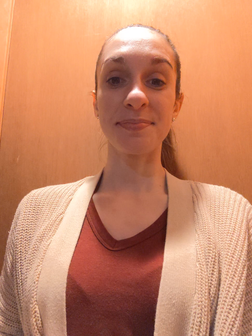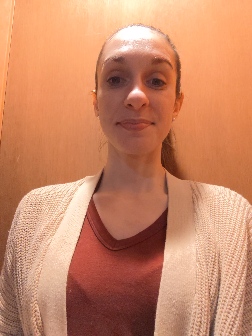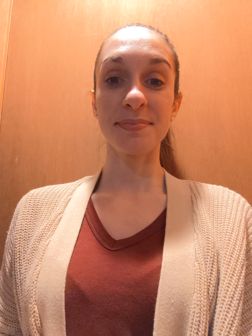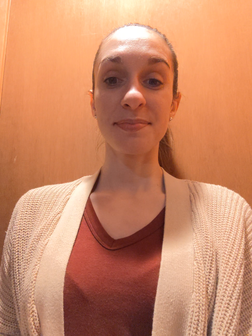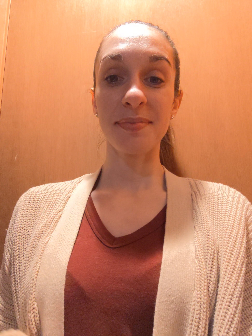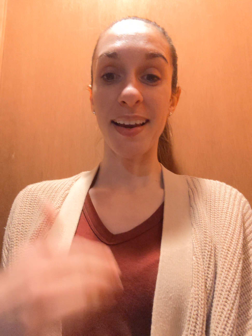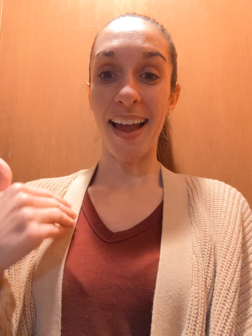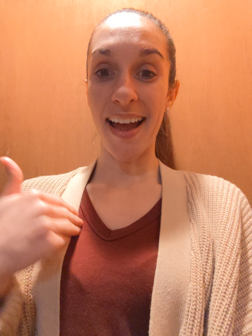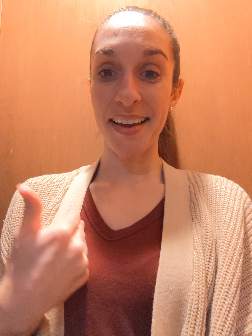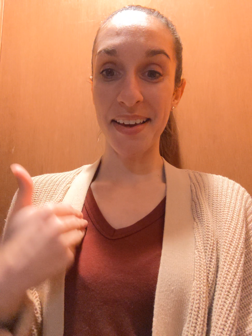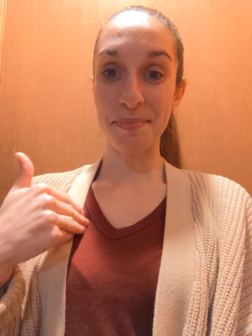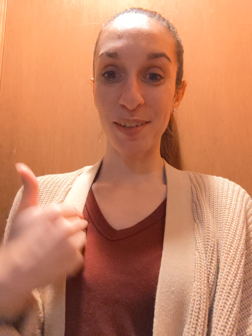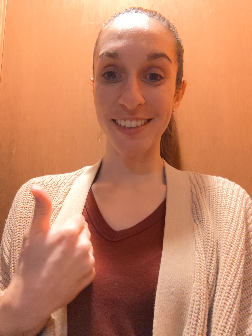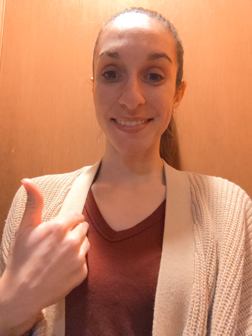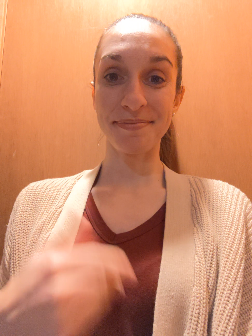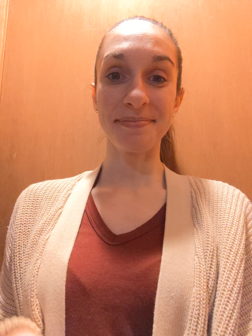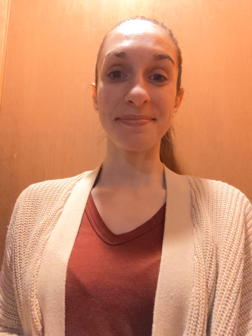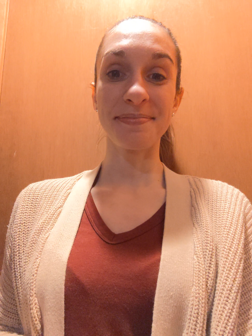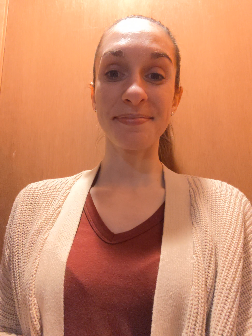animal